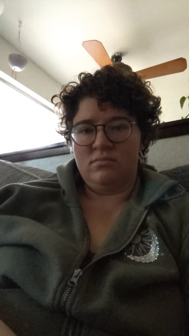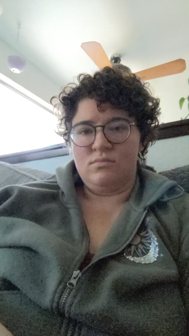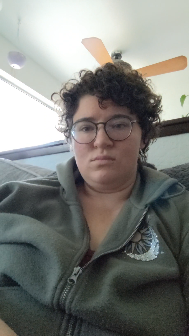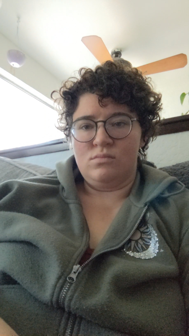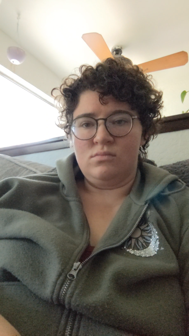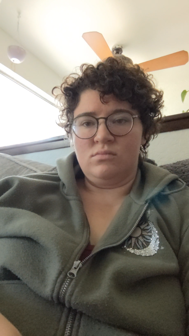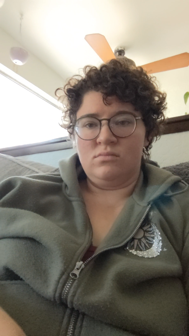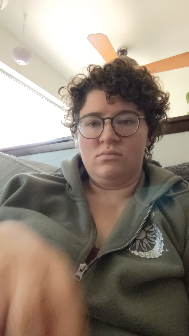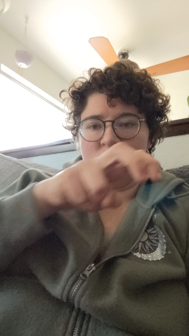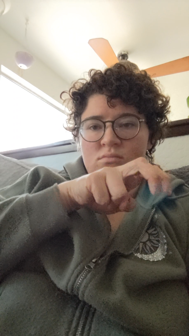porch